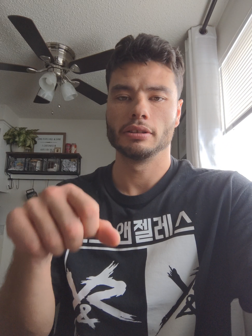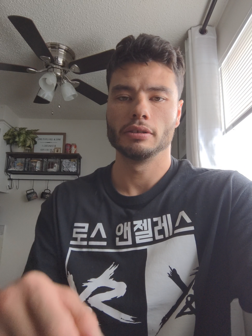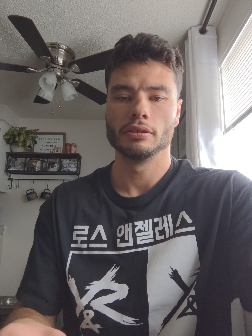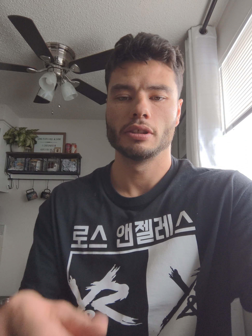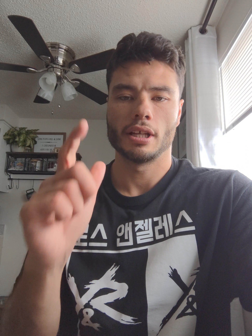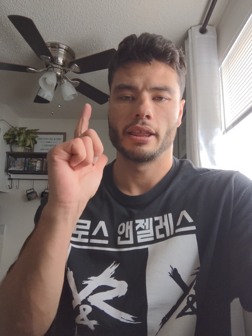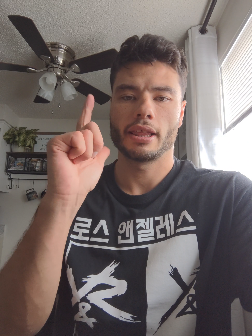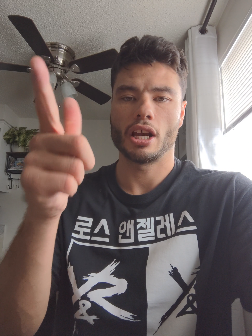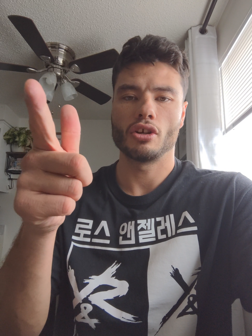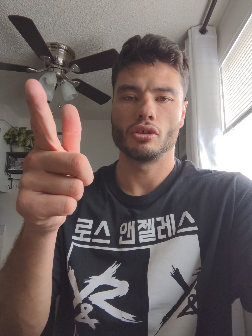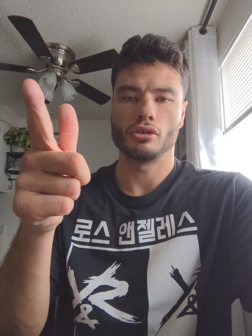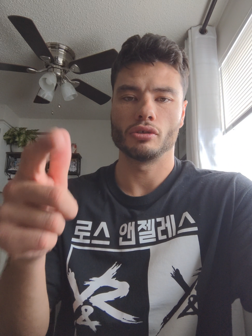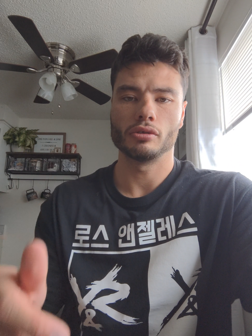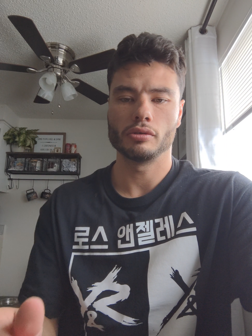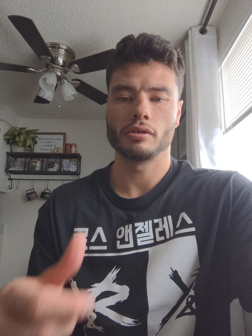later